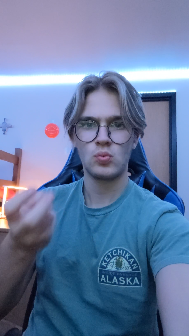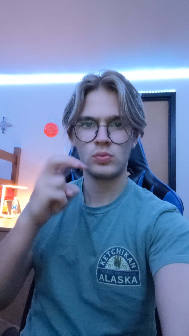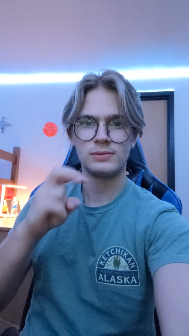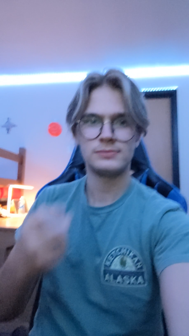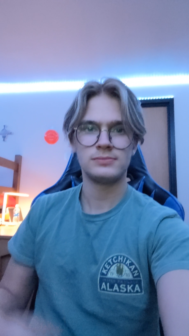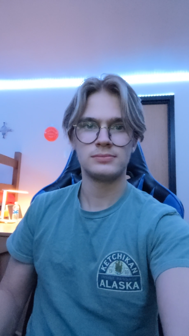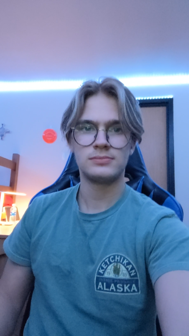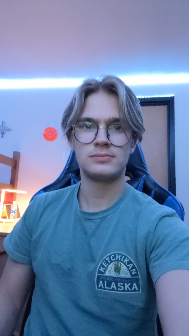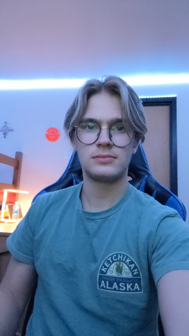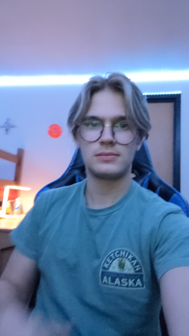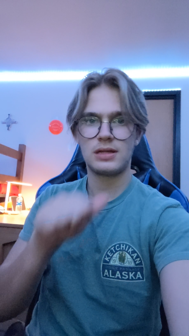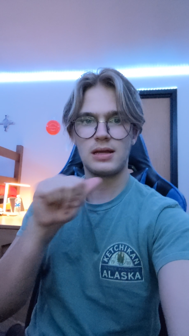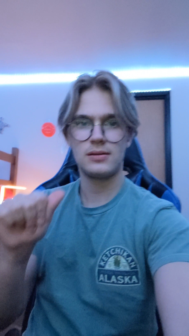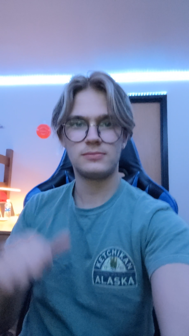a